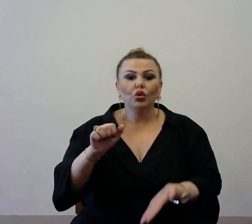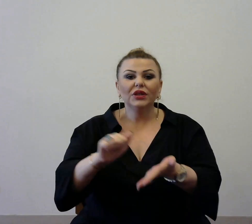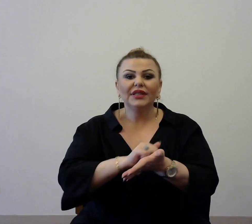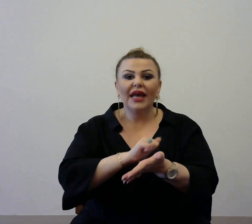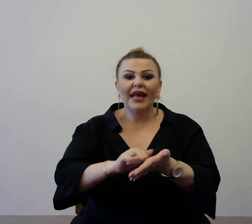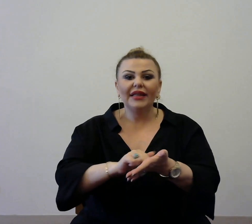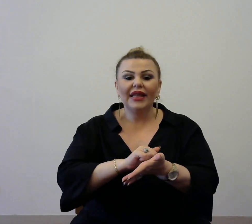sənəd